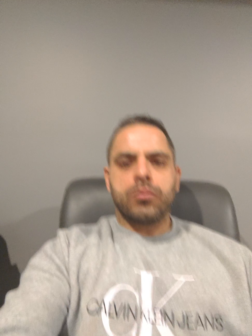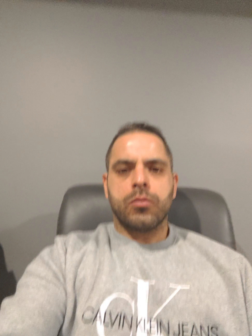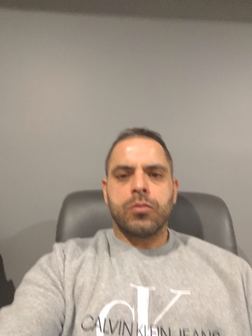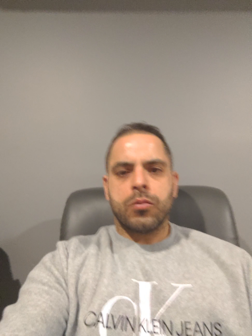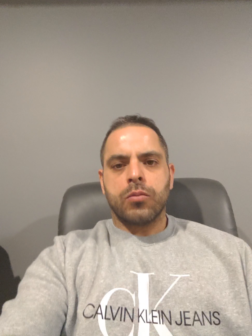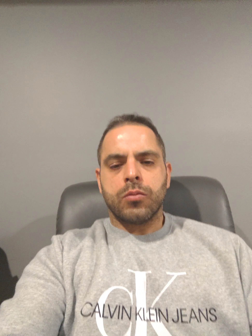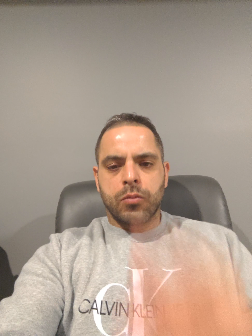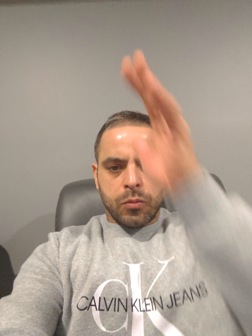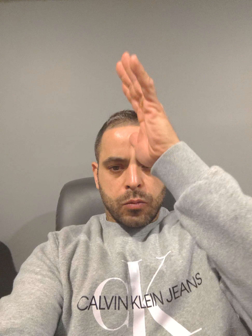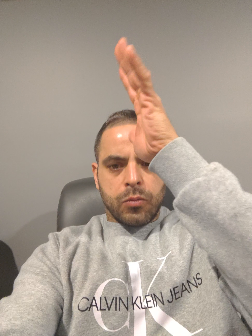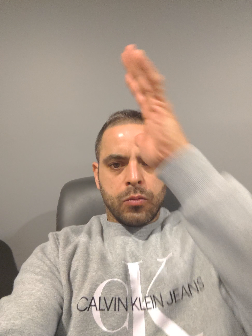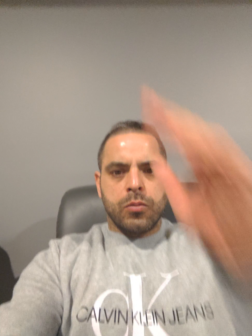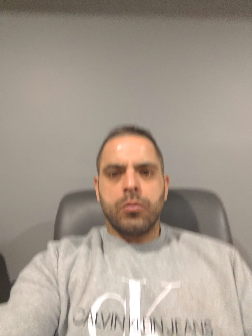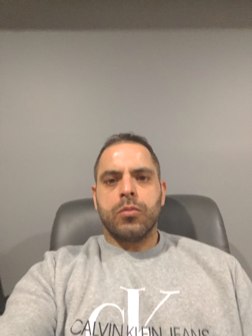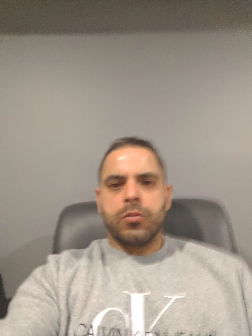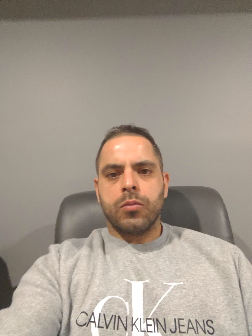dad